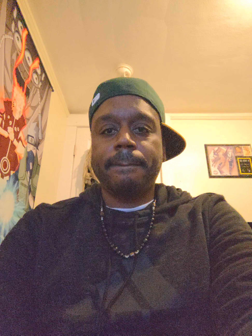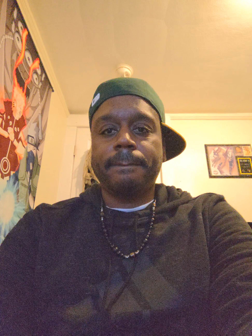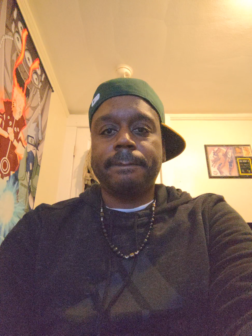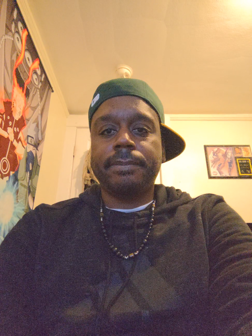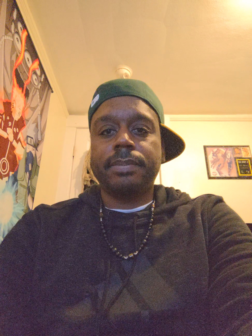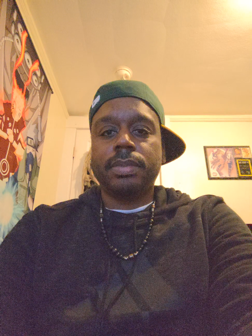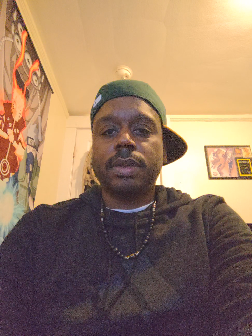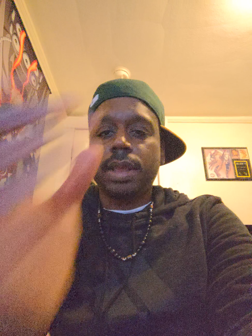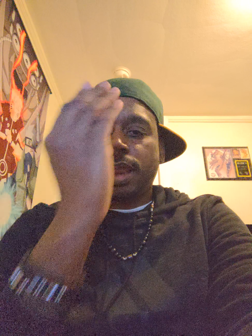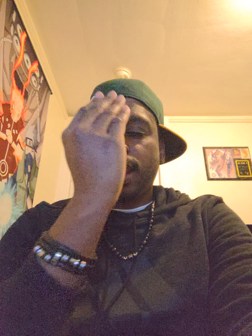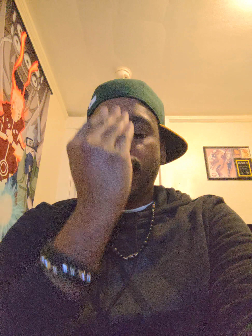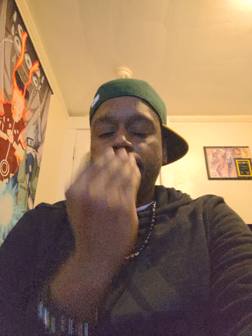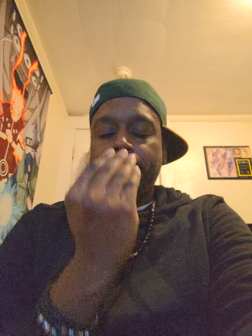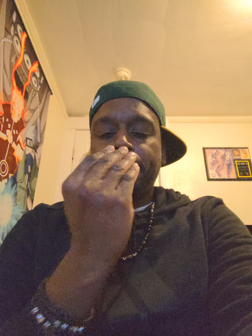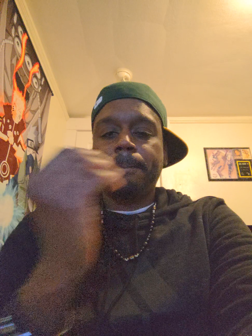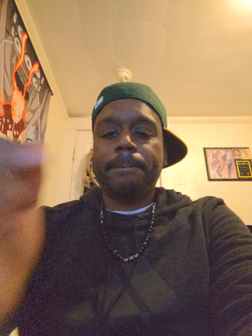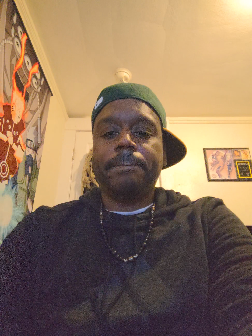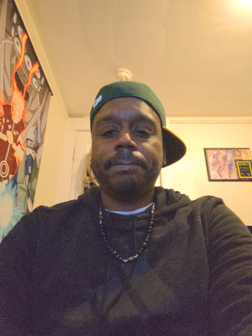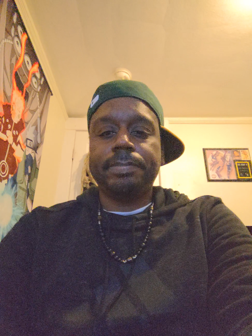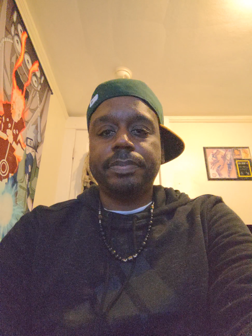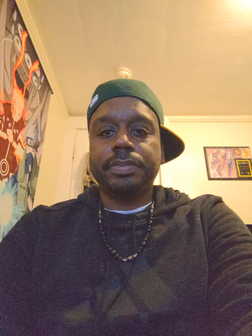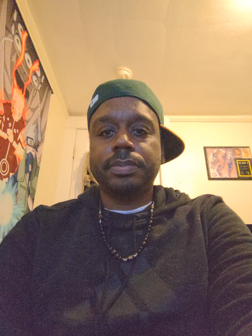sleep